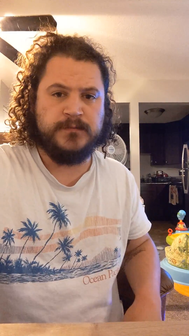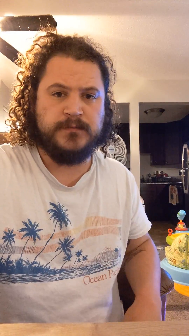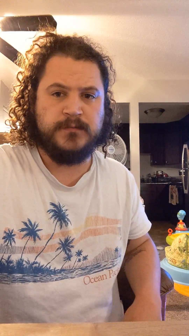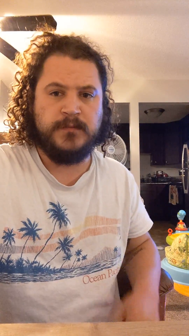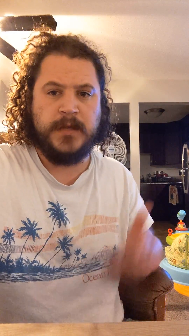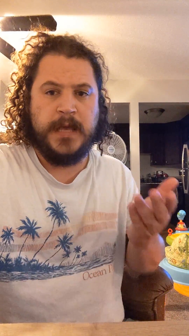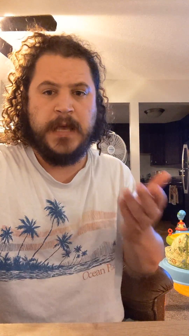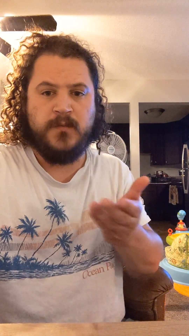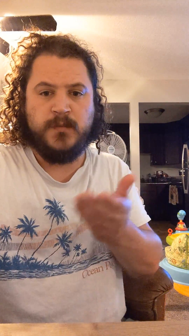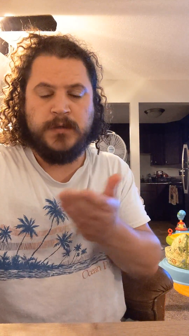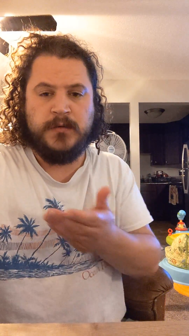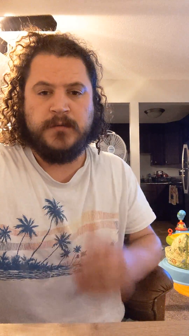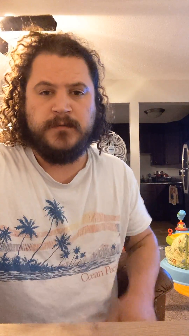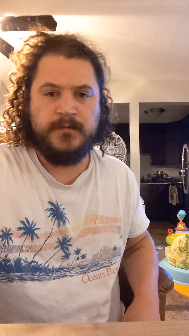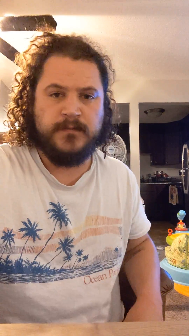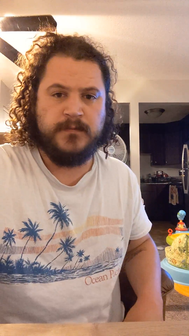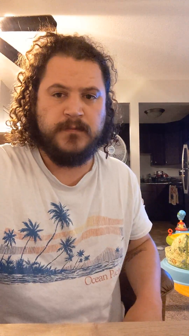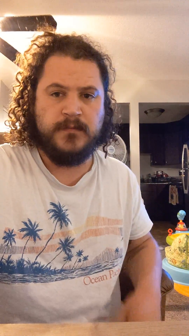carry